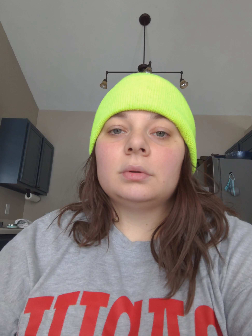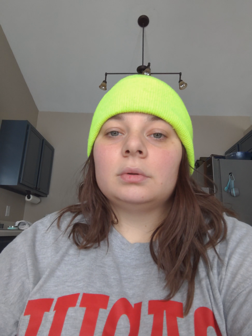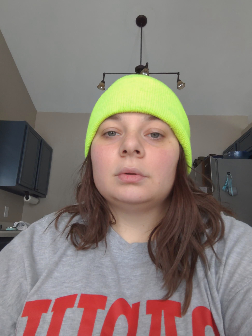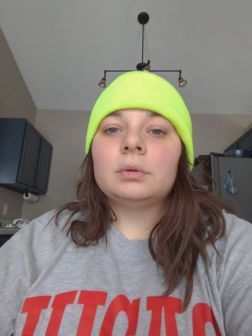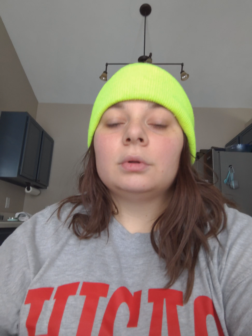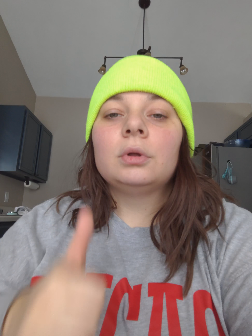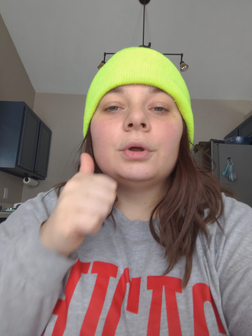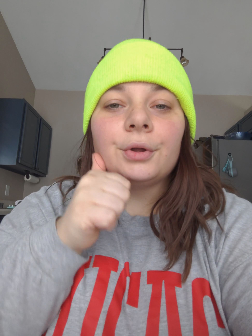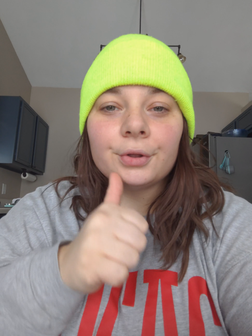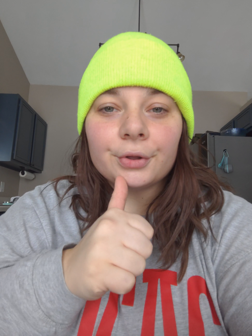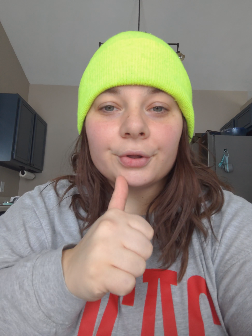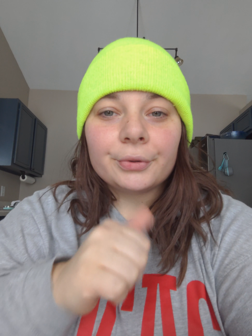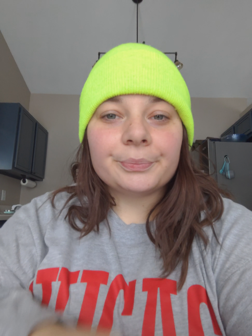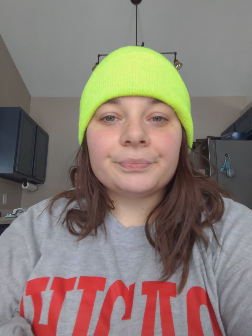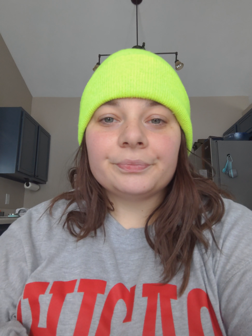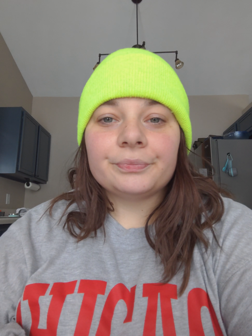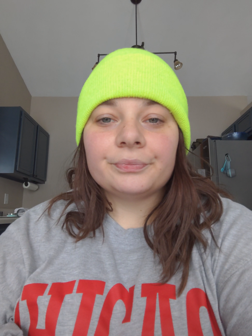girl